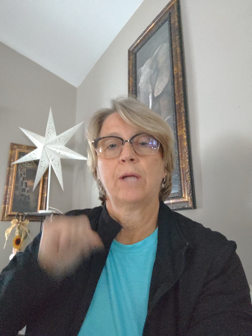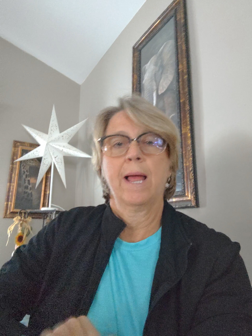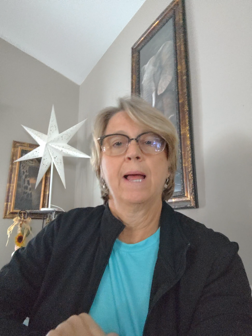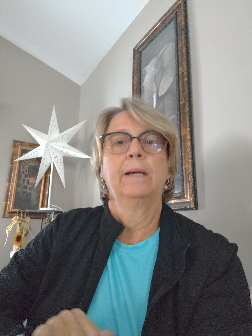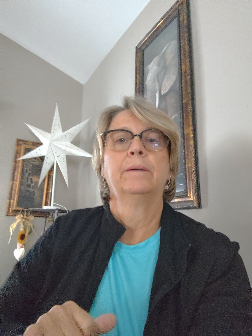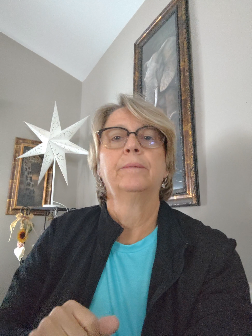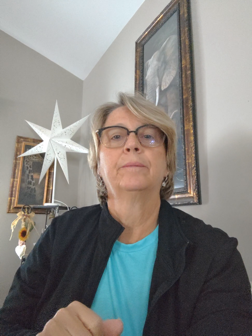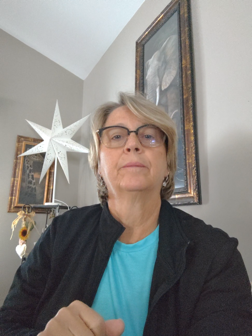jacket